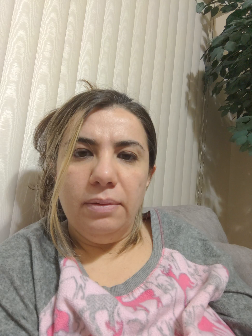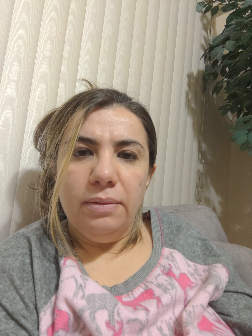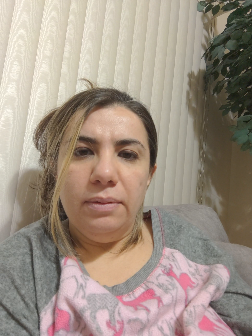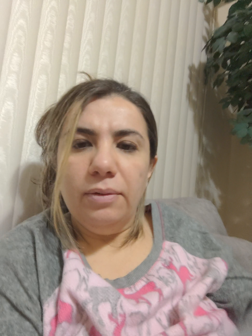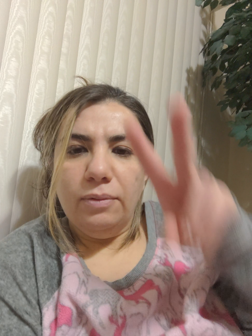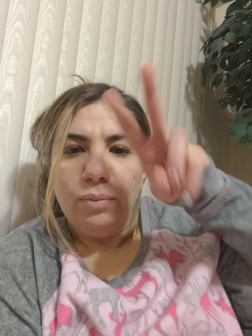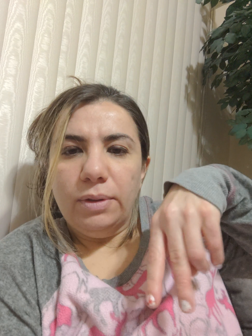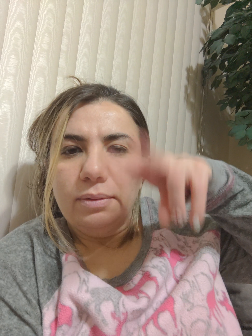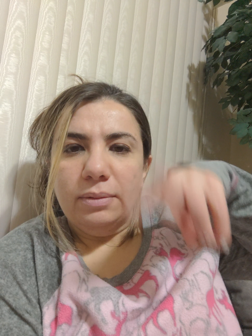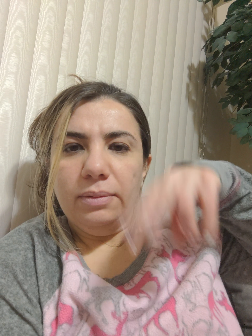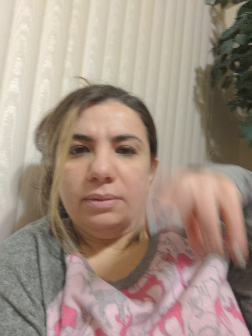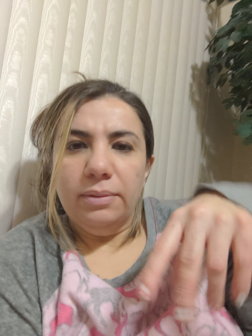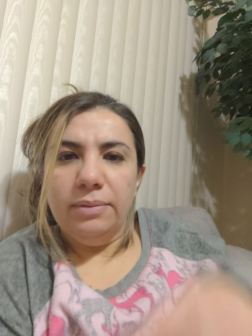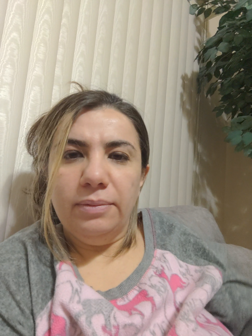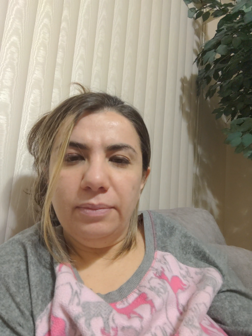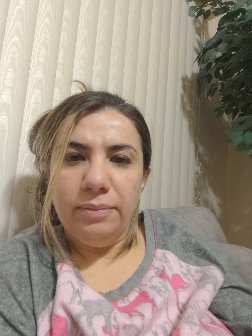read